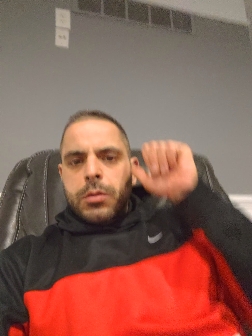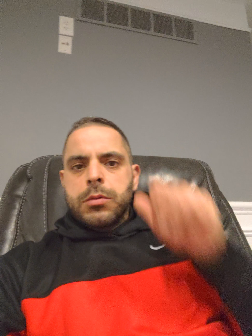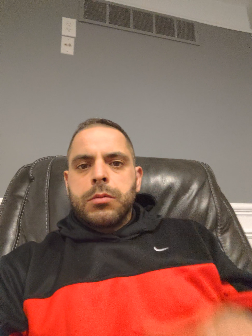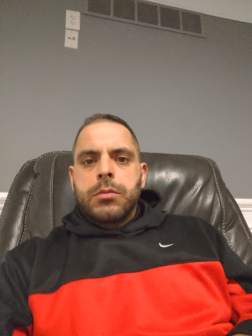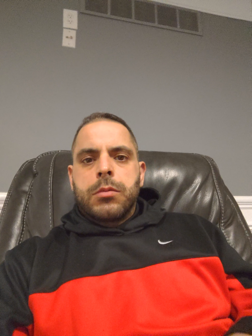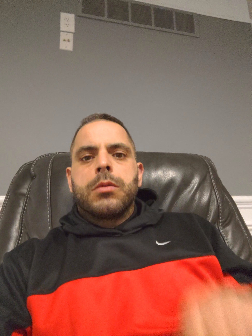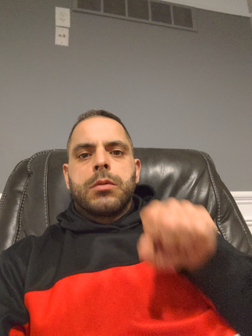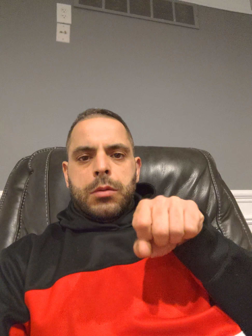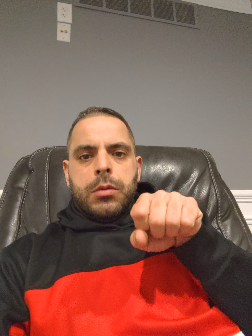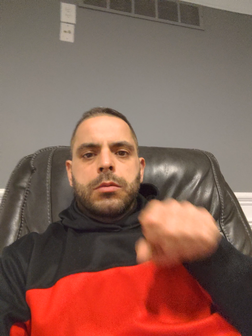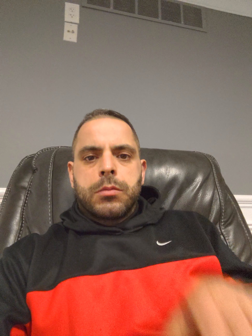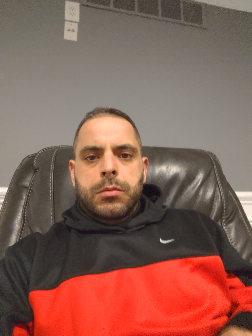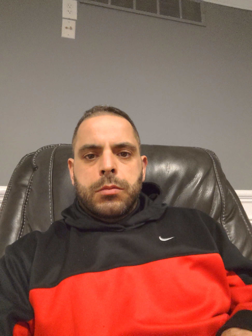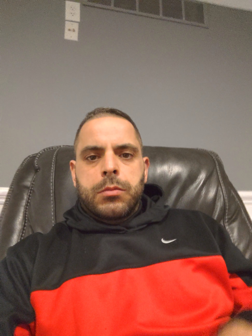yes